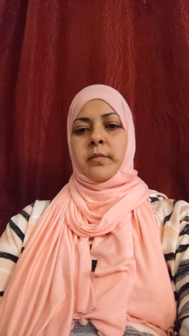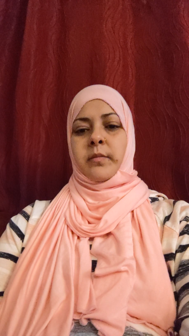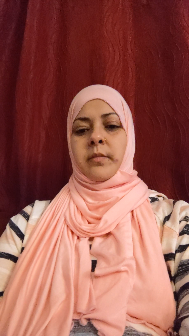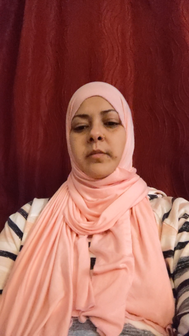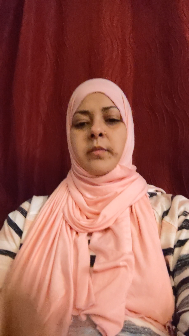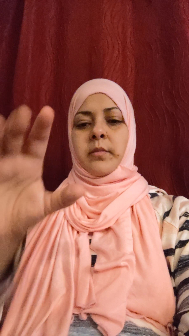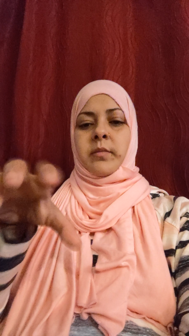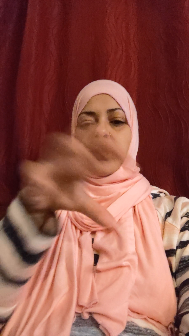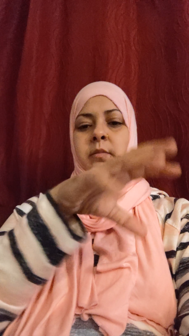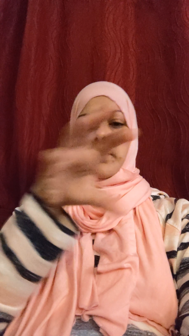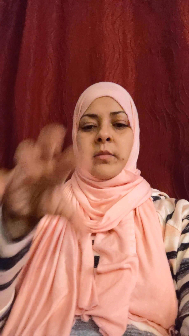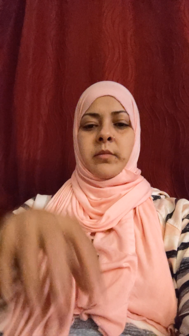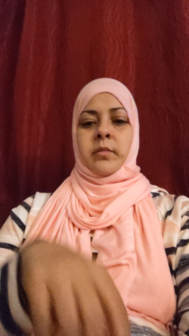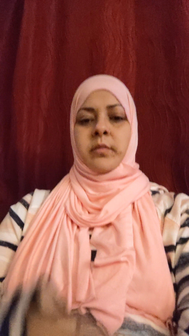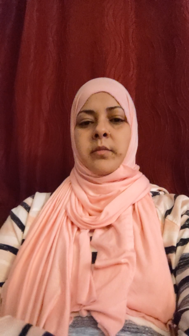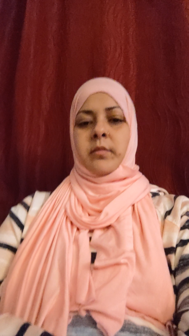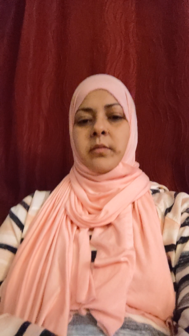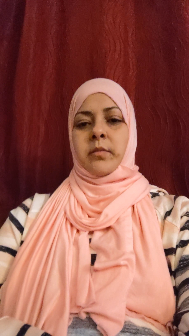block